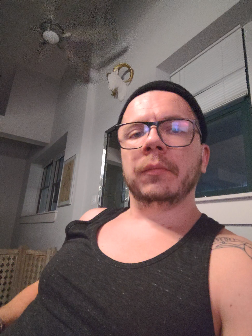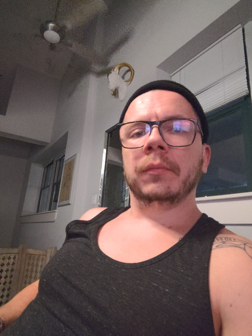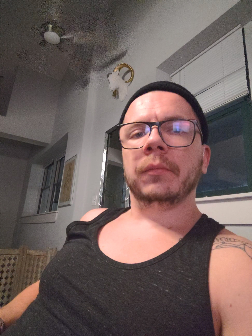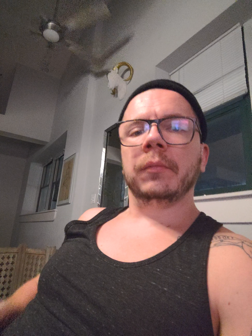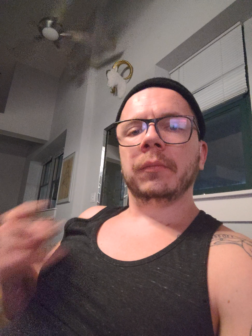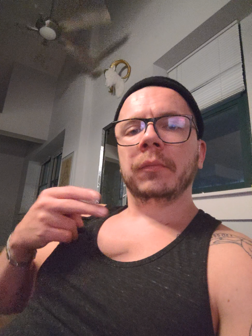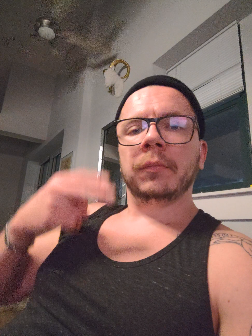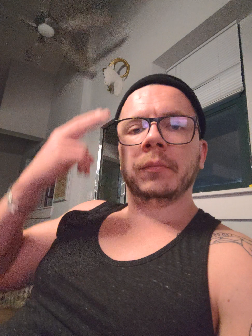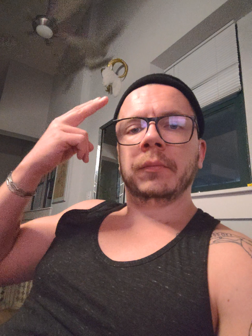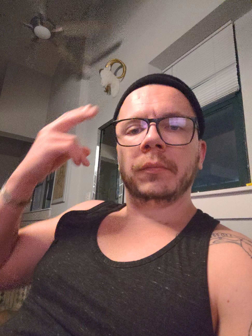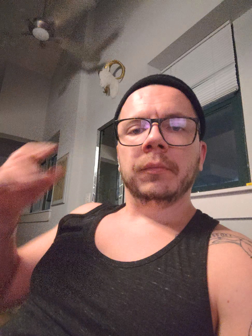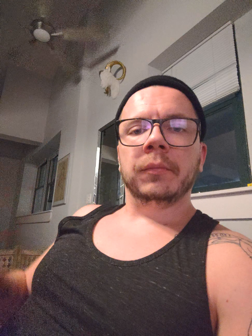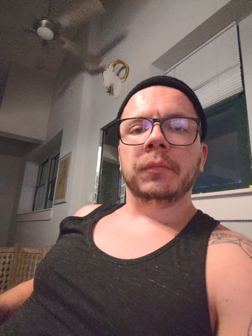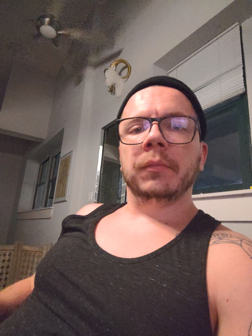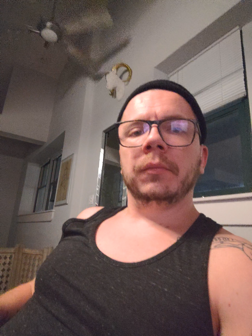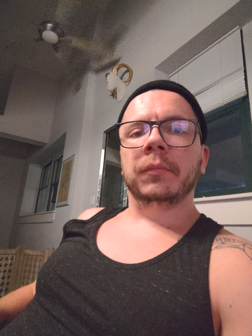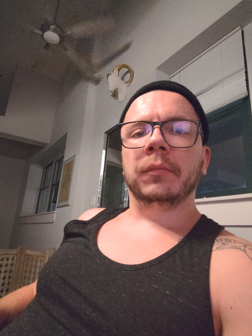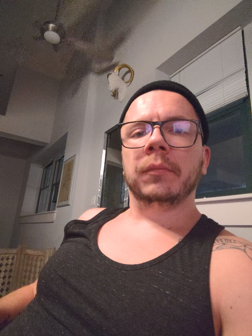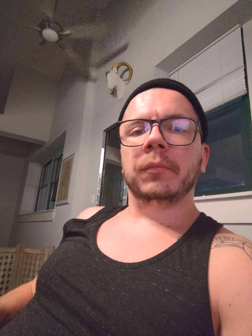high